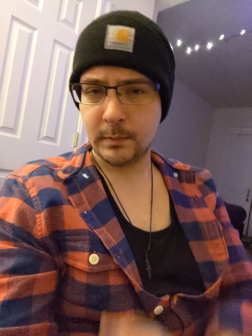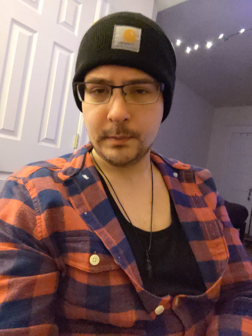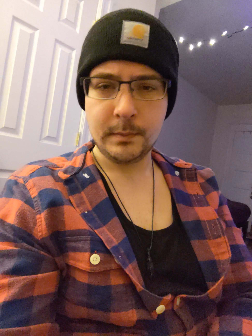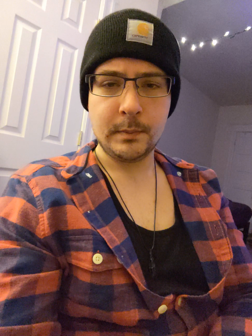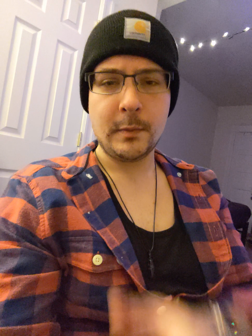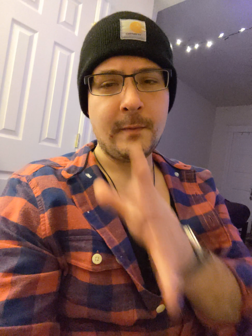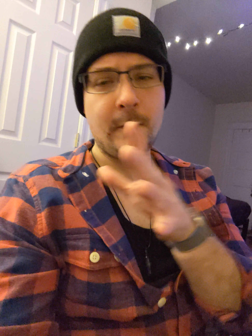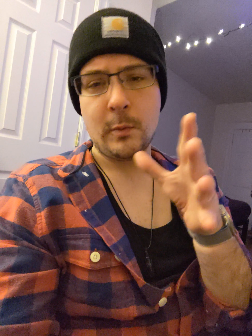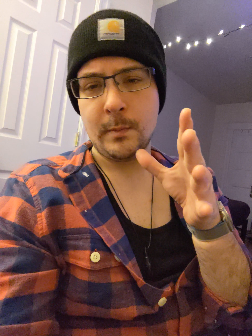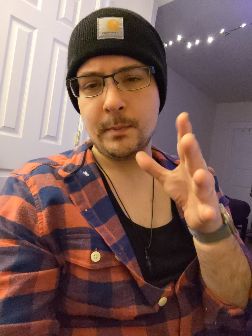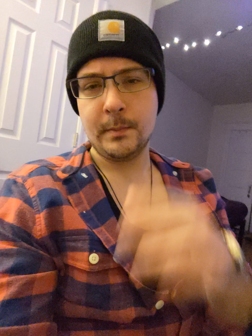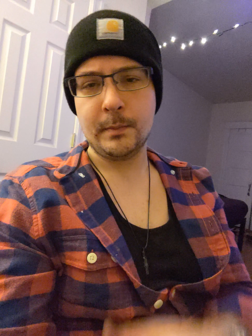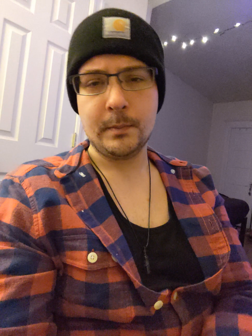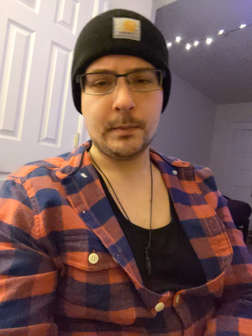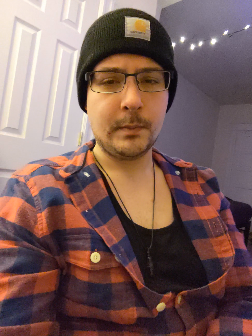farm